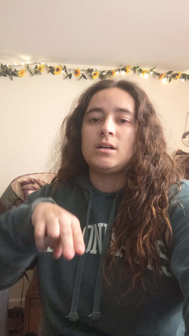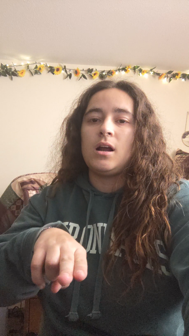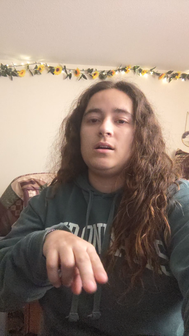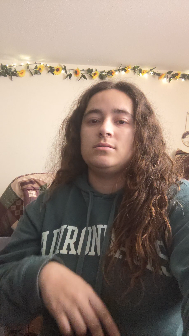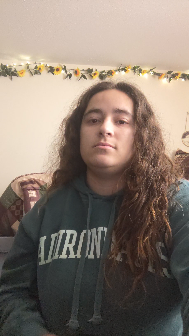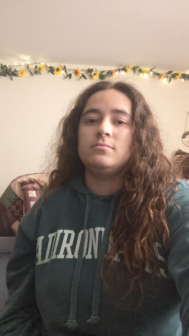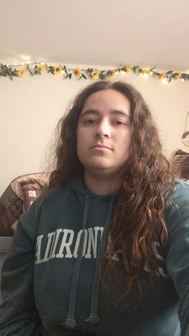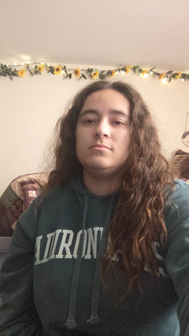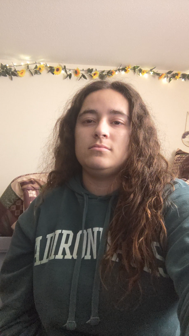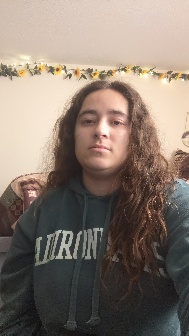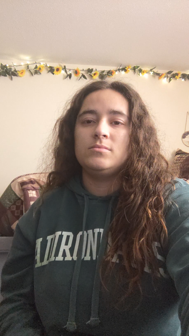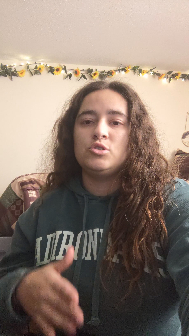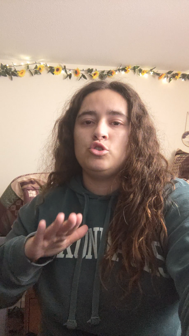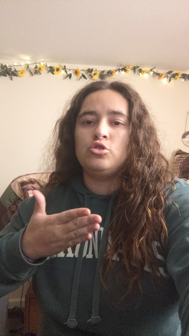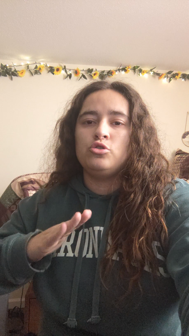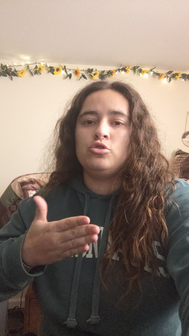cook